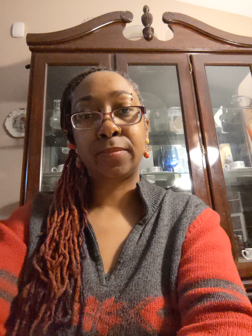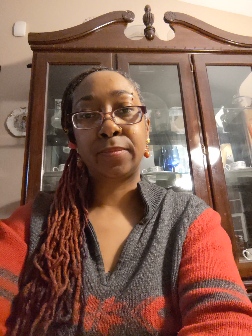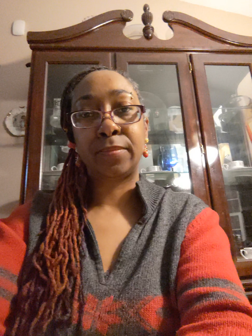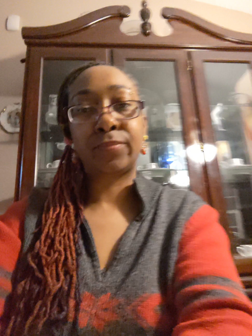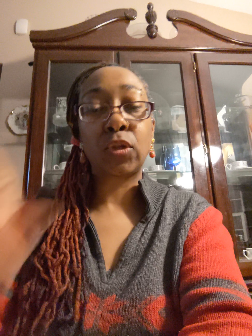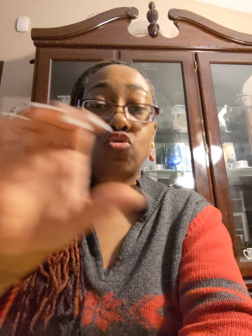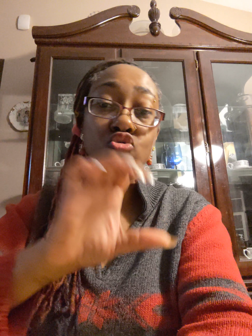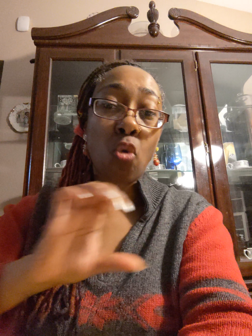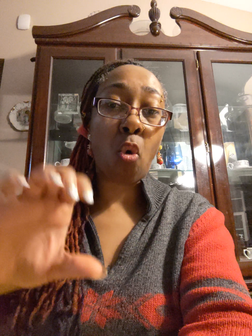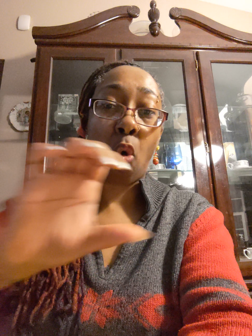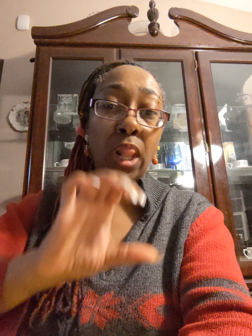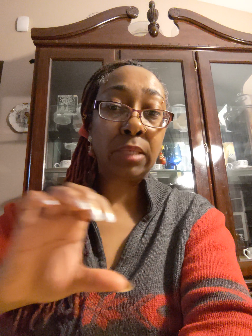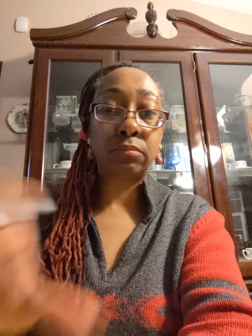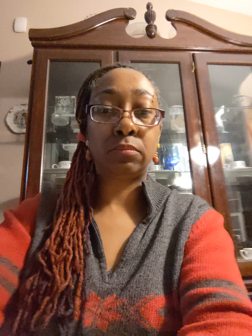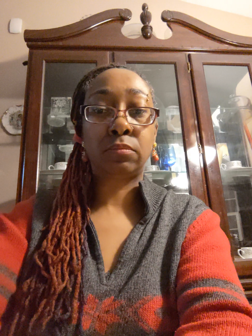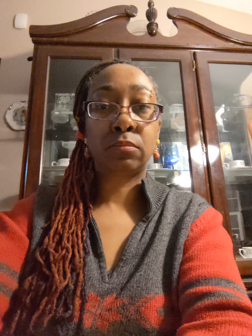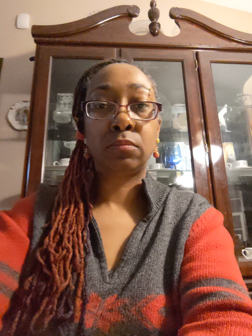chocolate